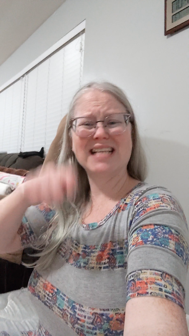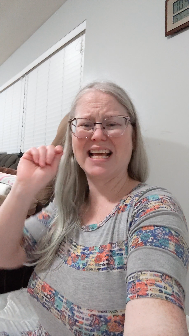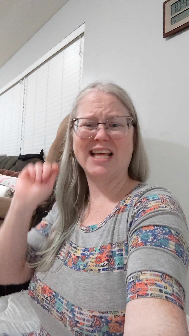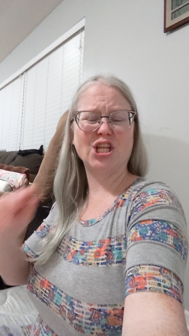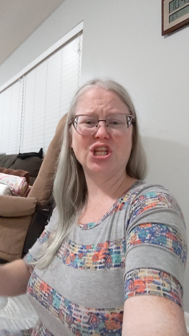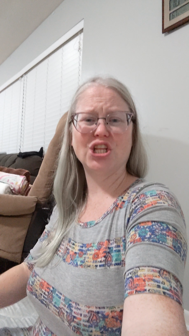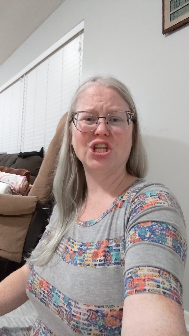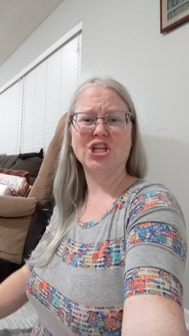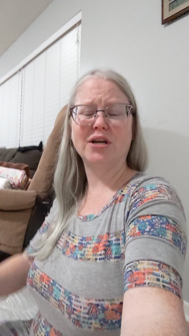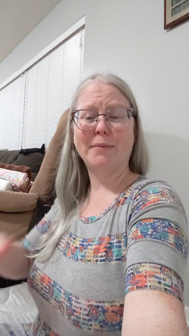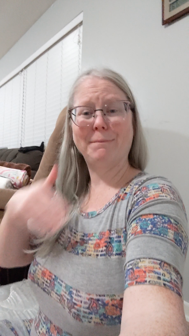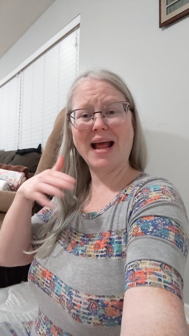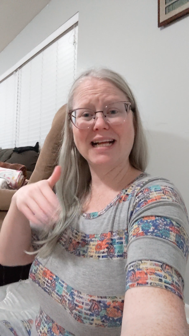pants